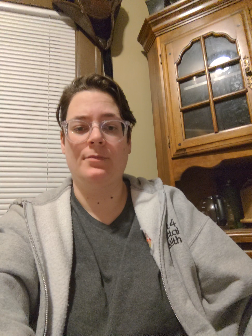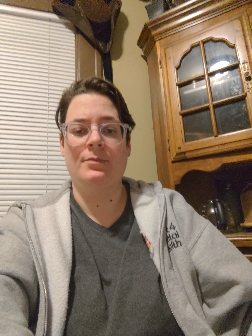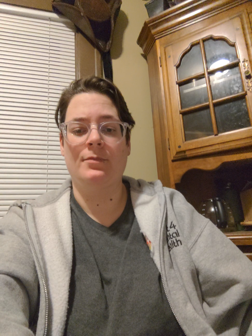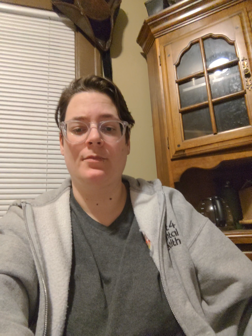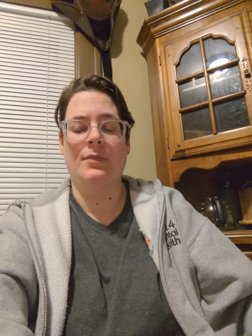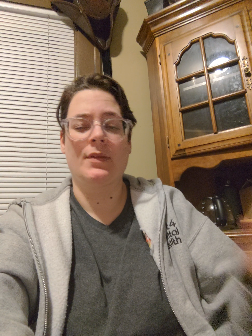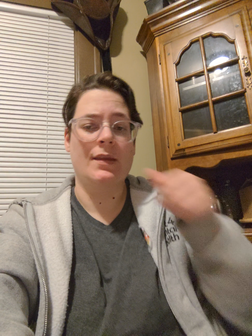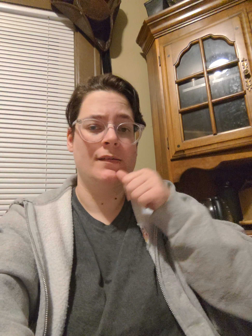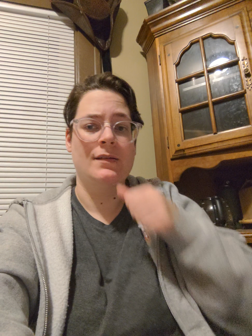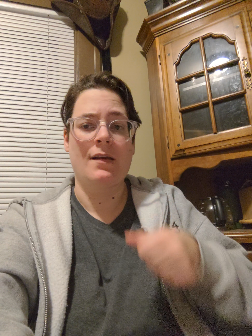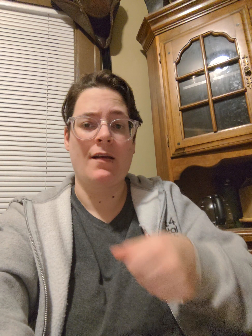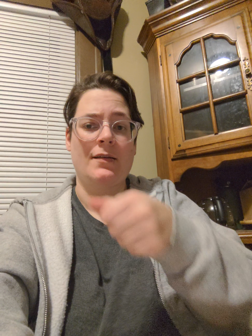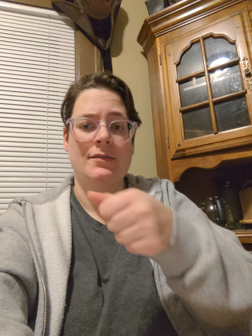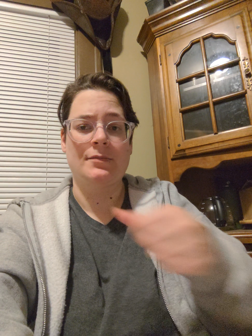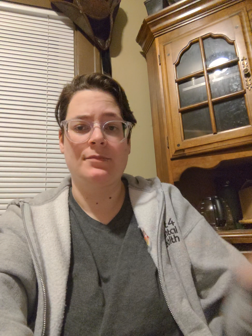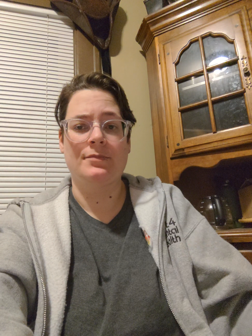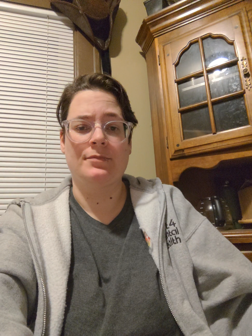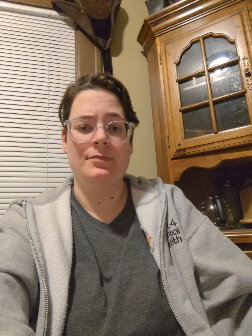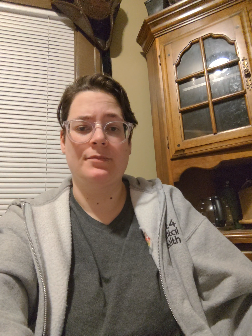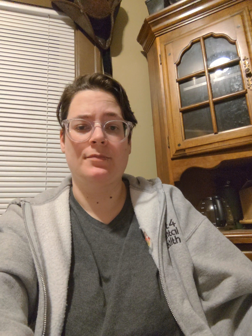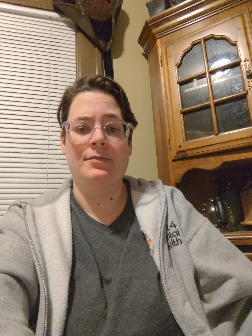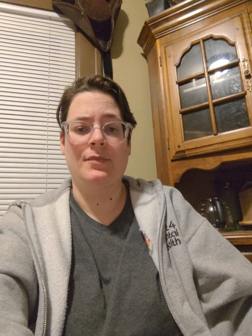hide